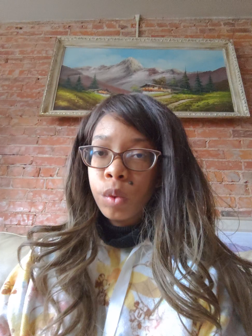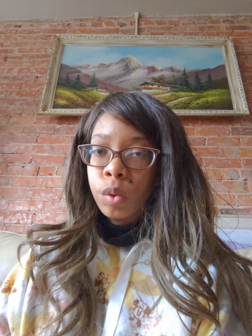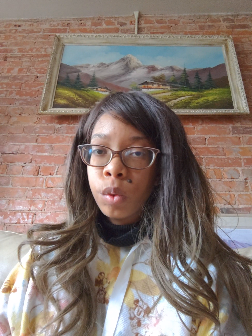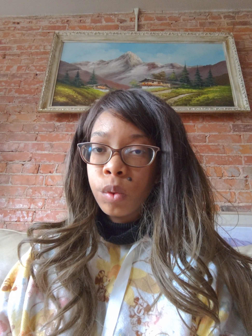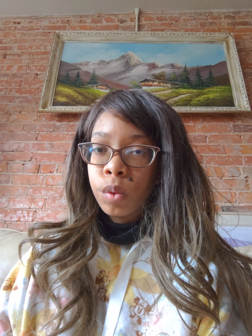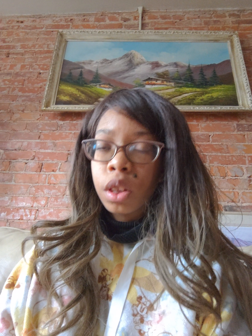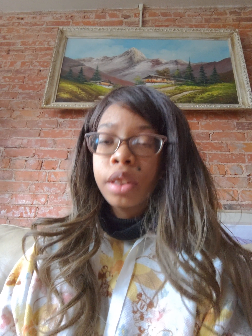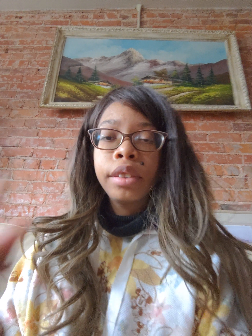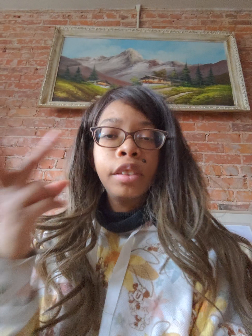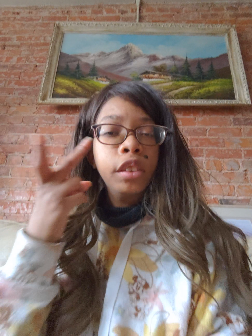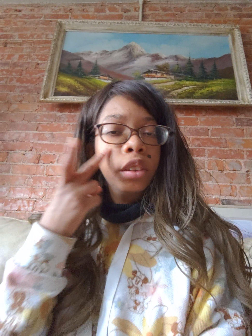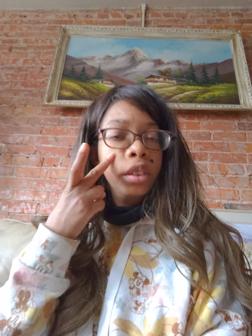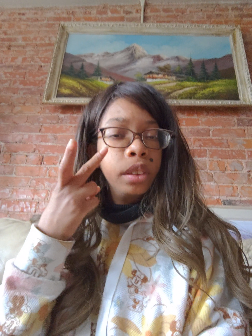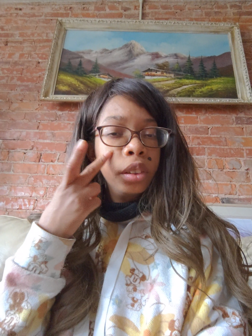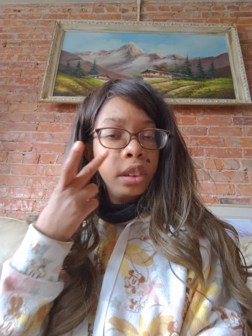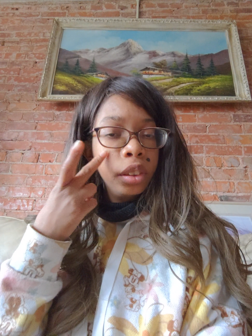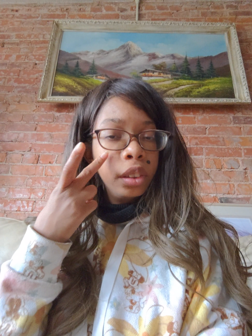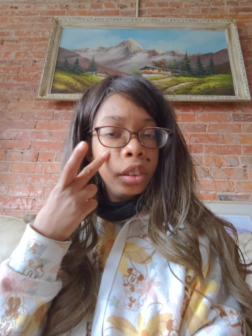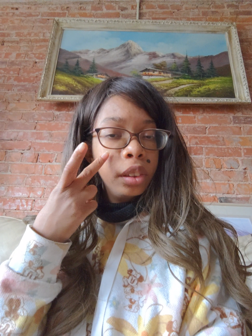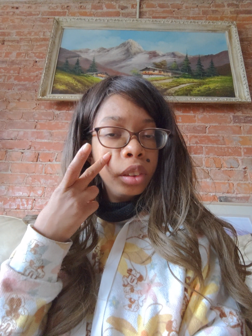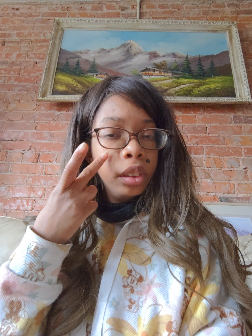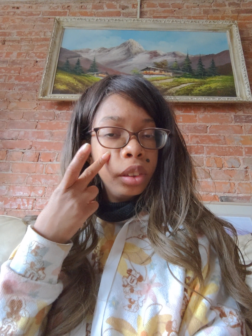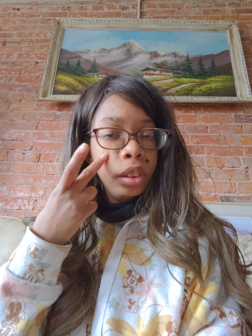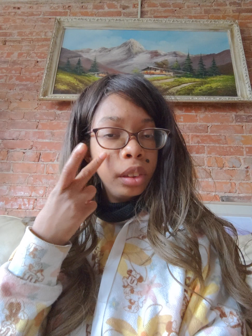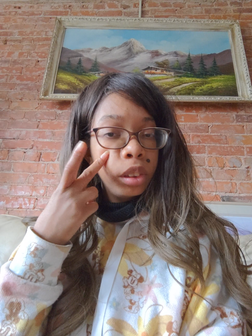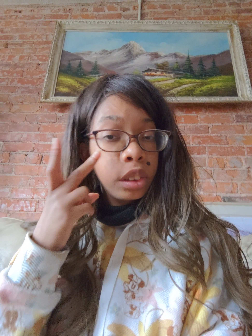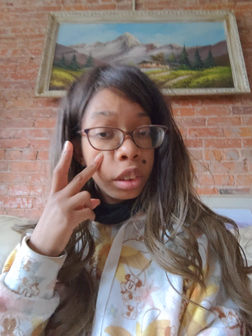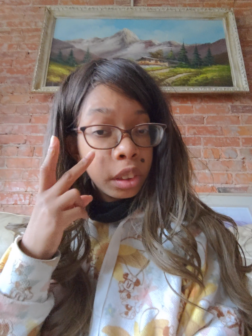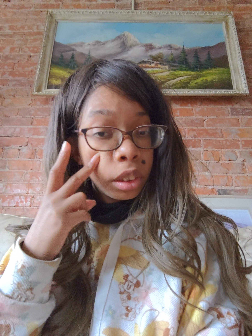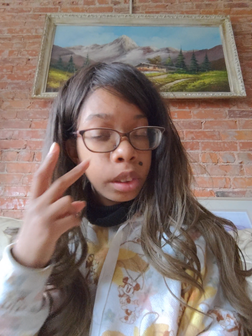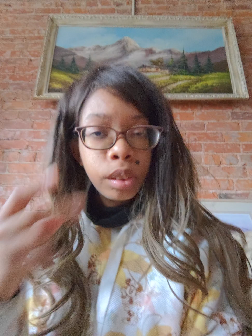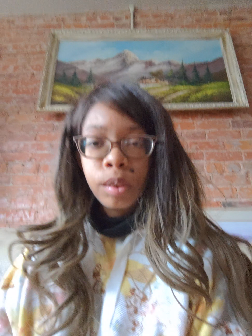see